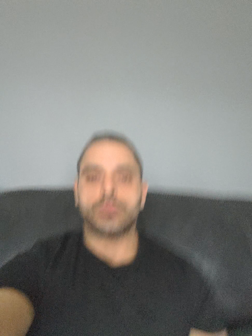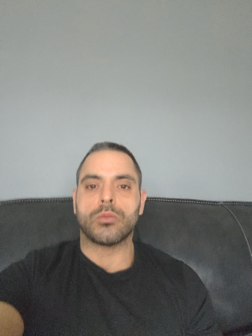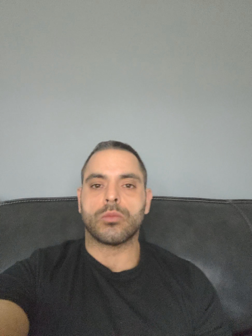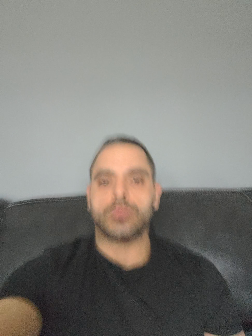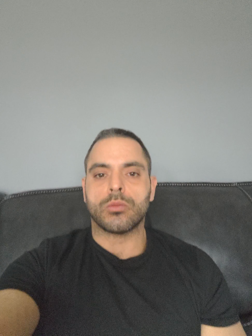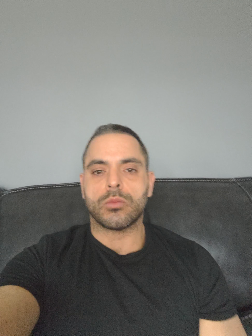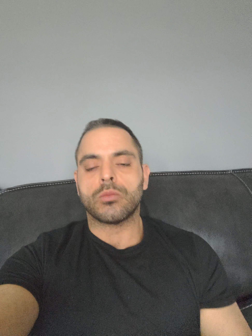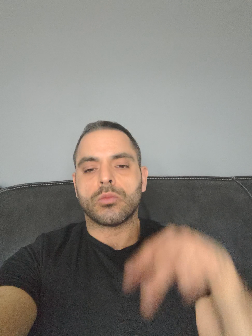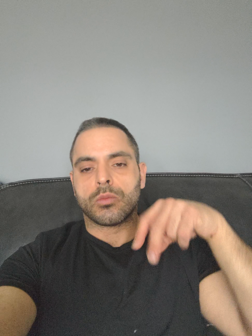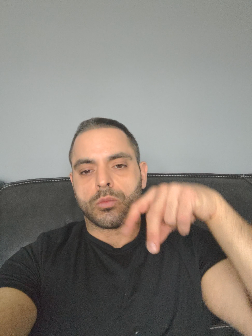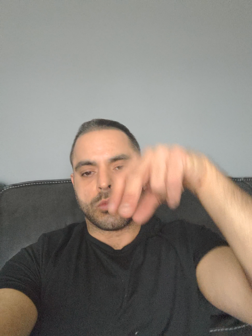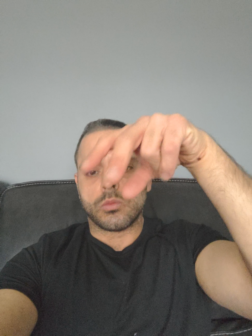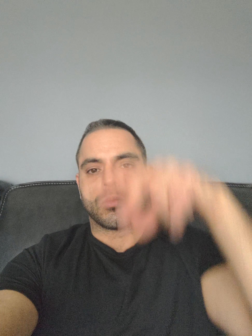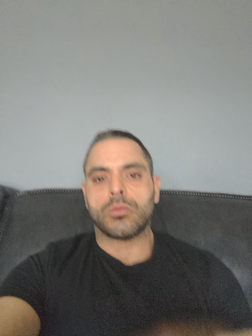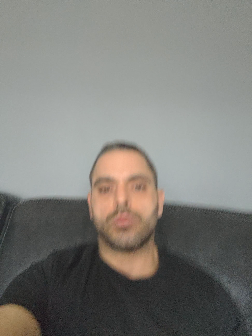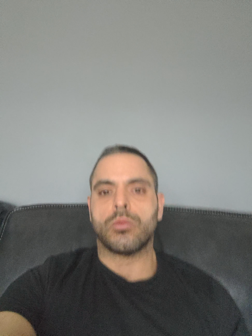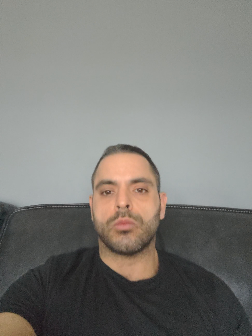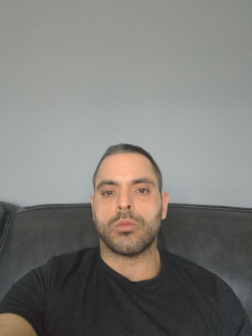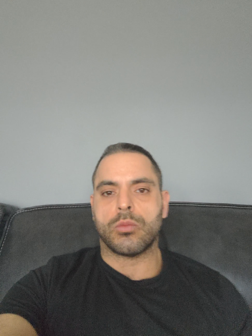stairs